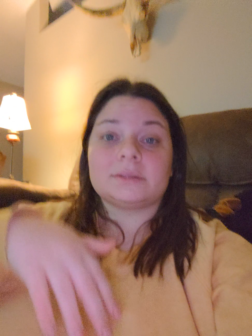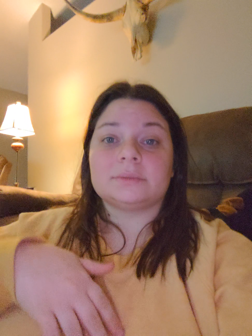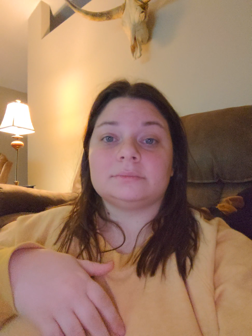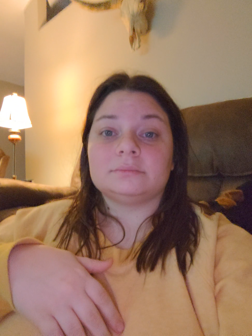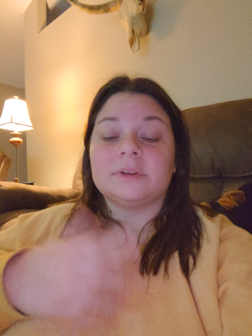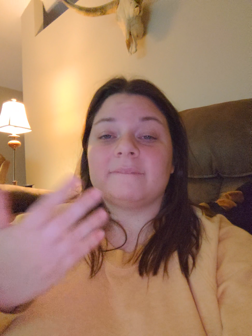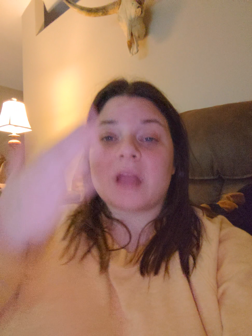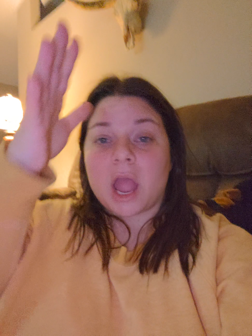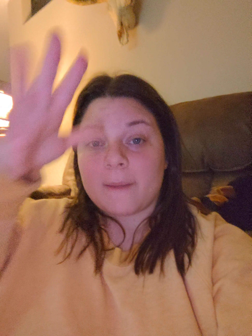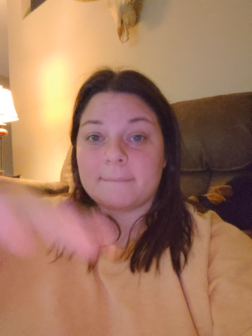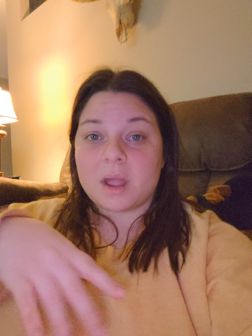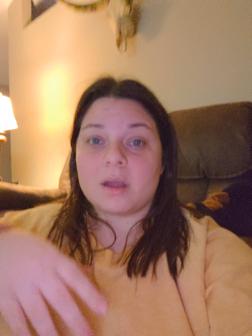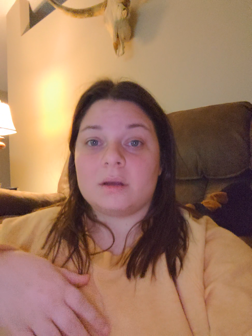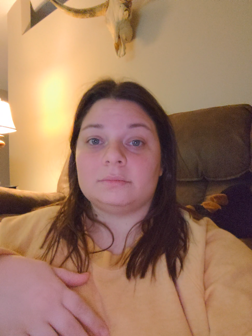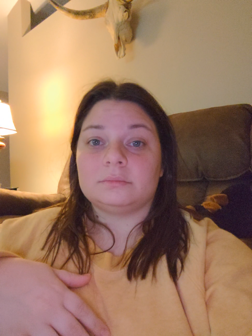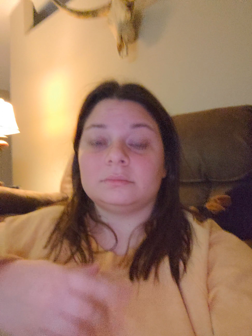fireman